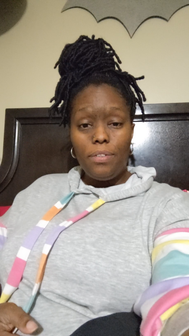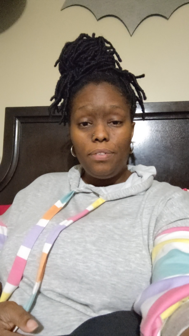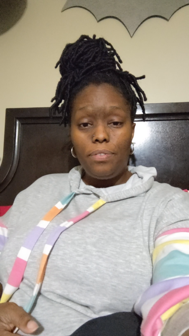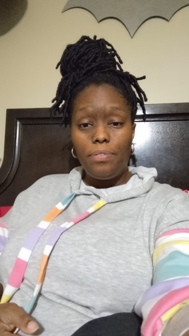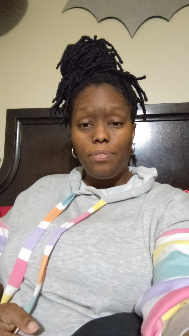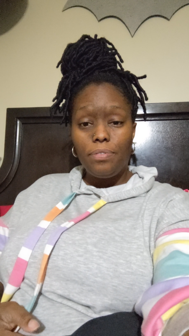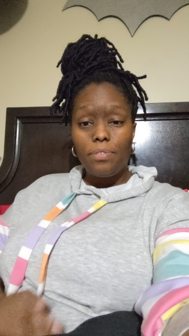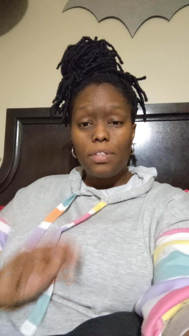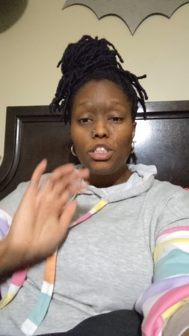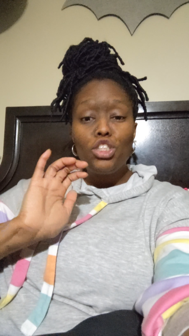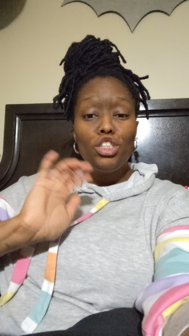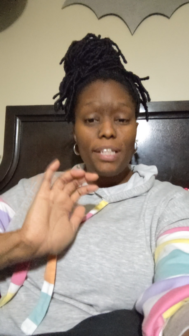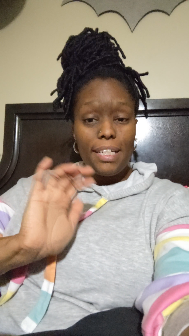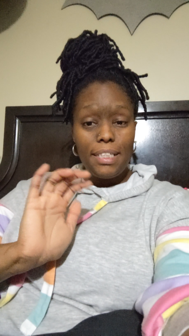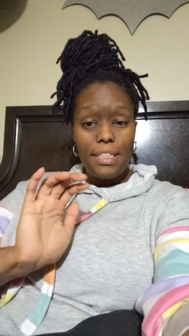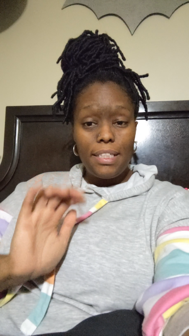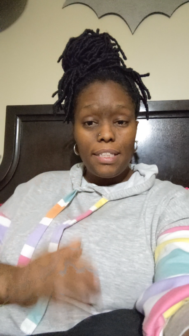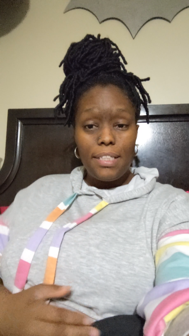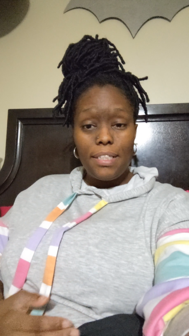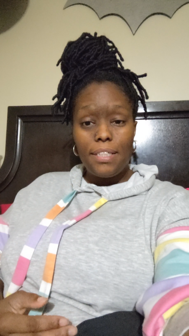cheese